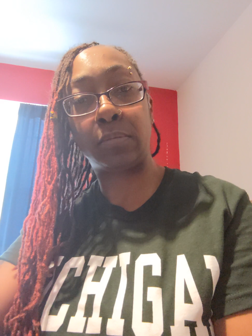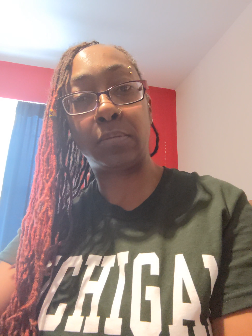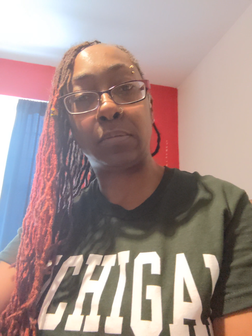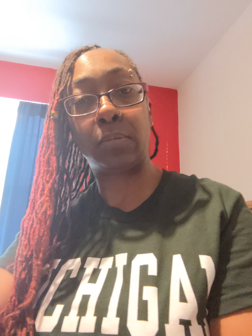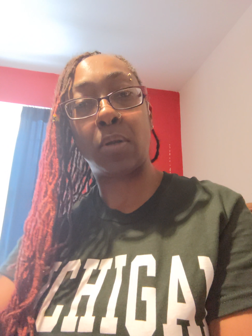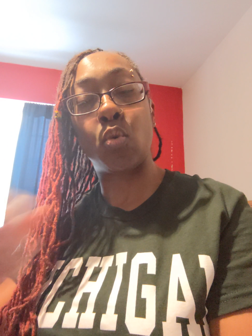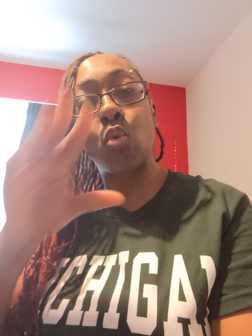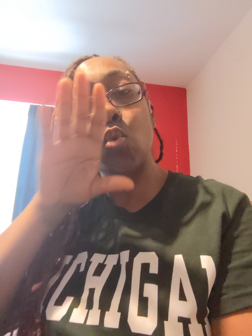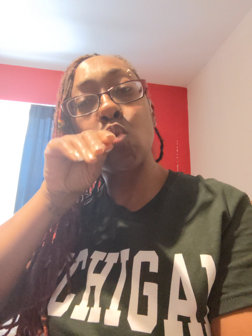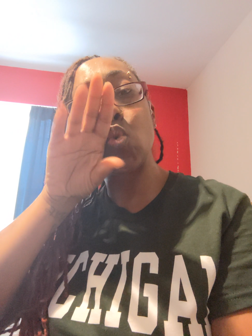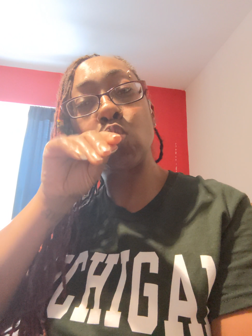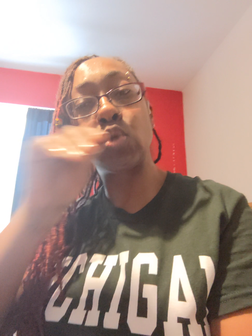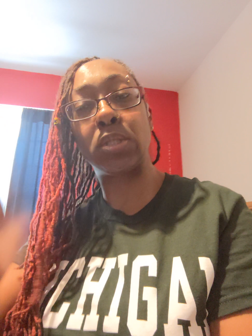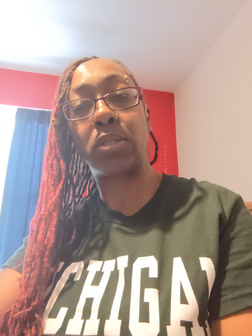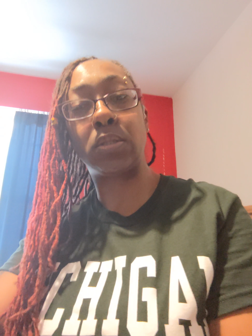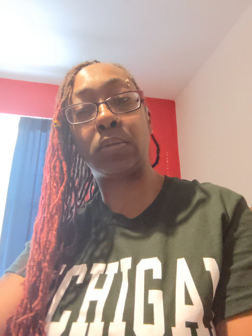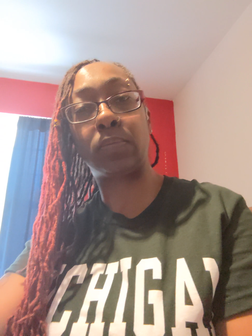goose